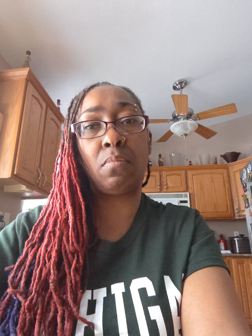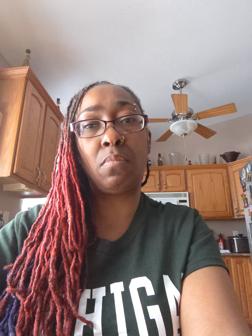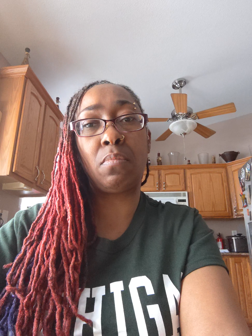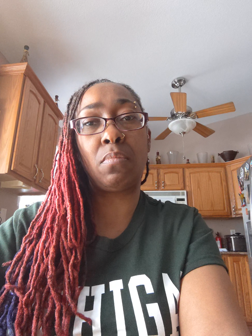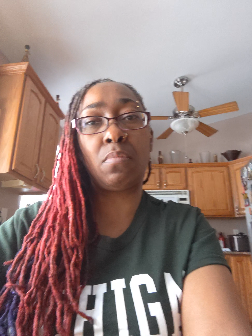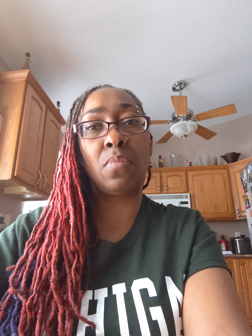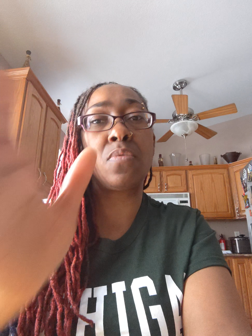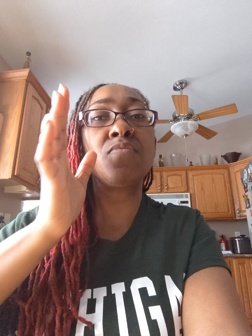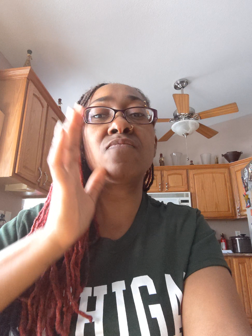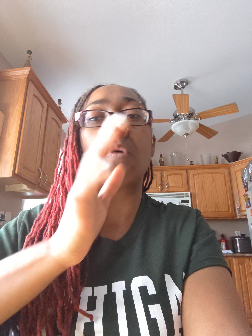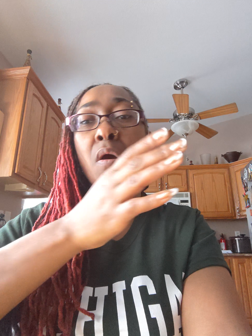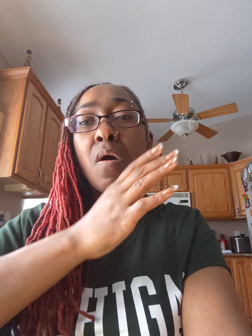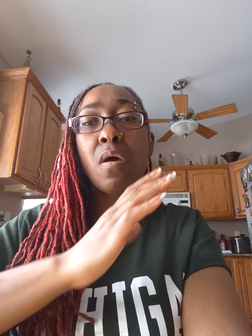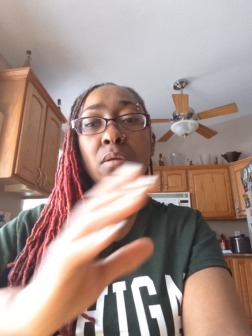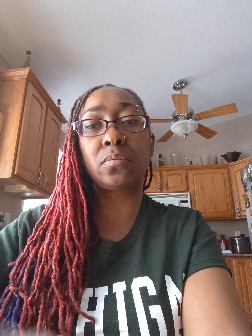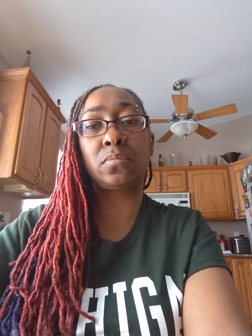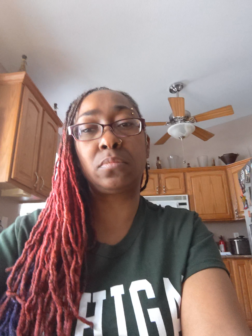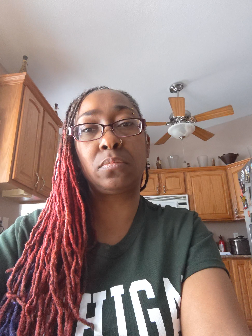farm